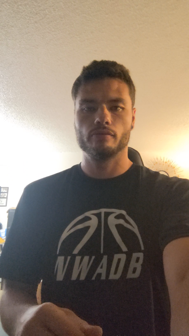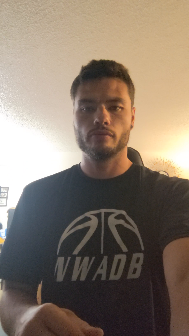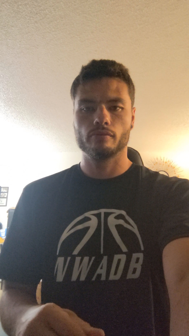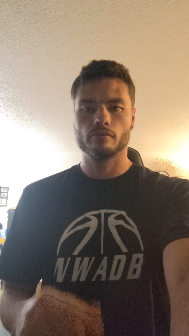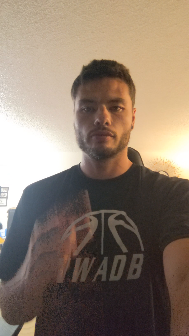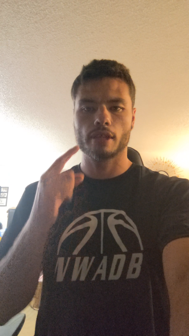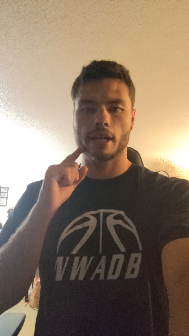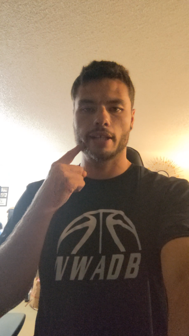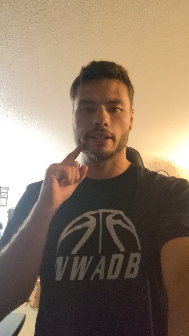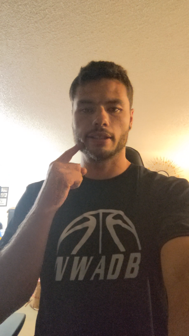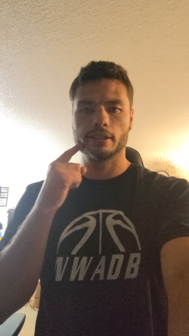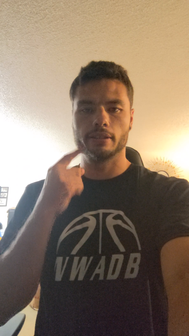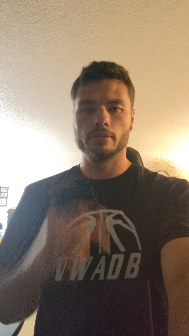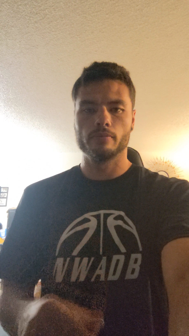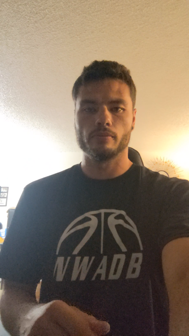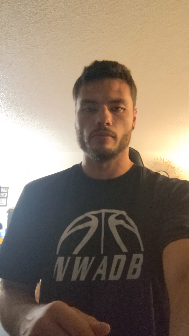candy